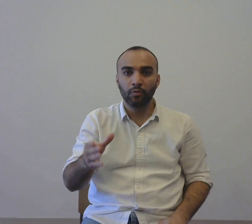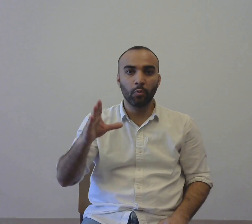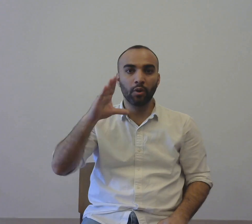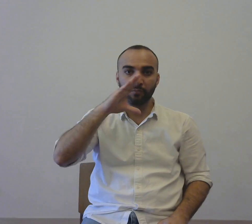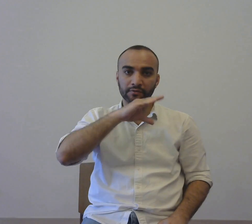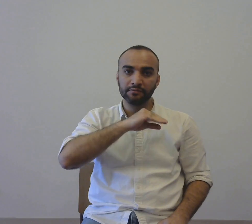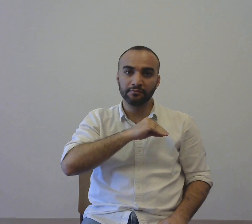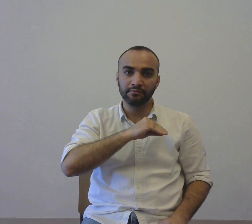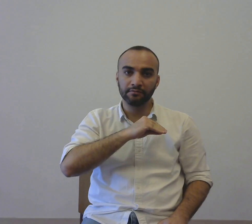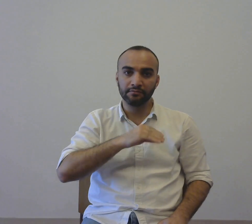bilər